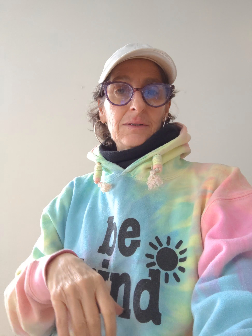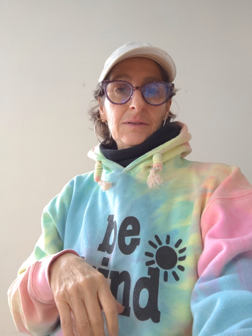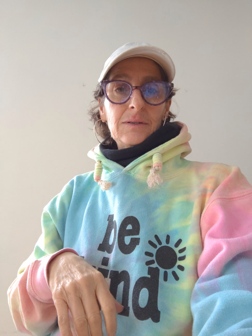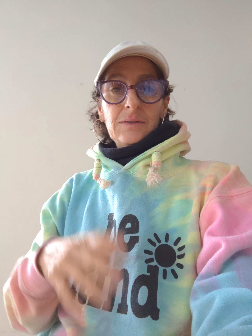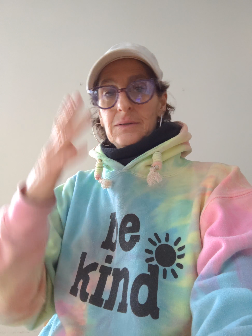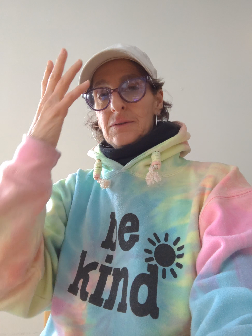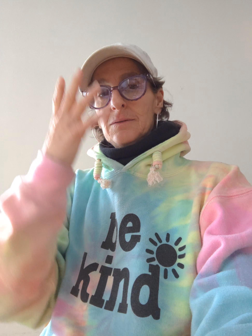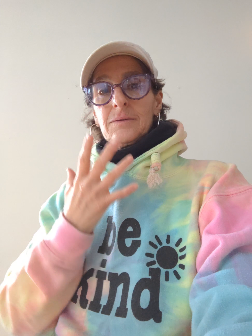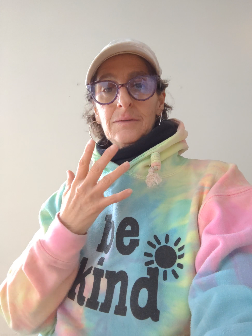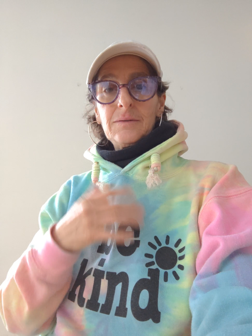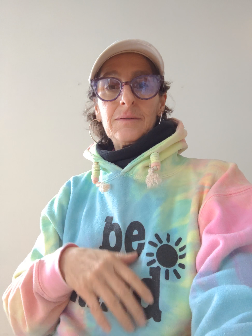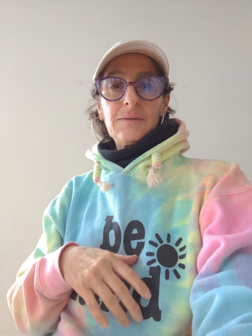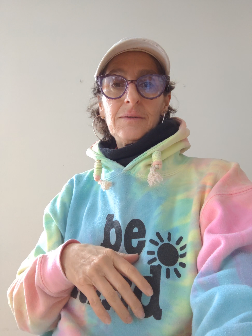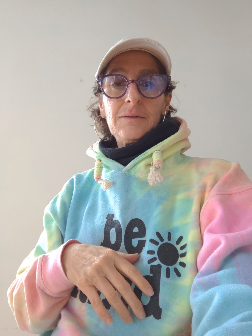sad